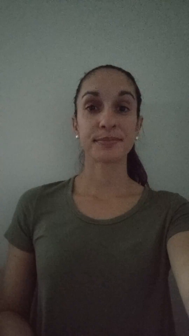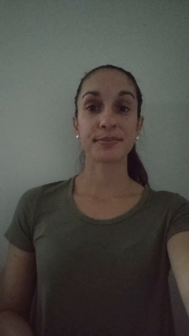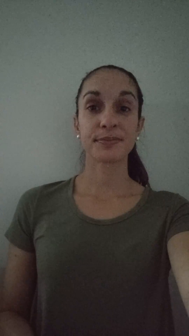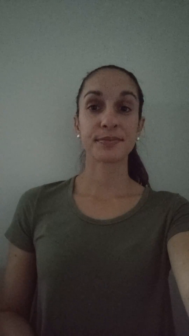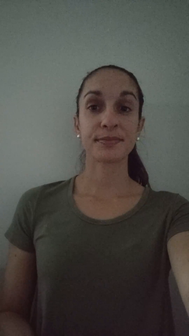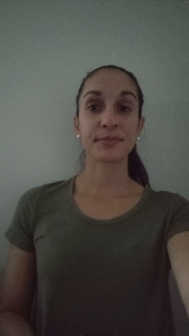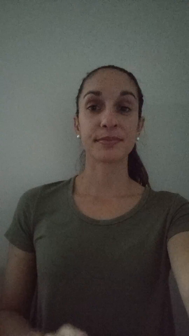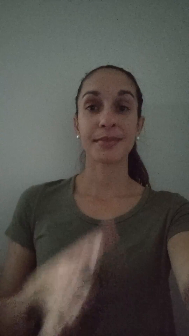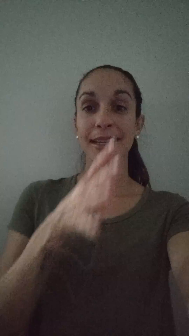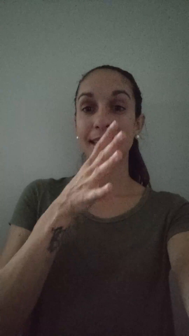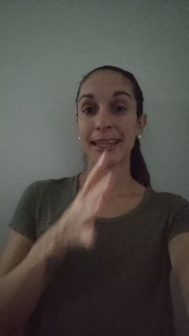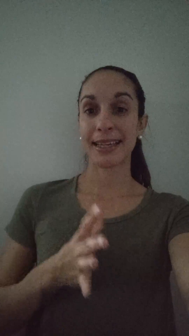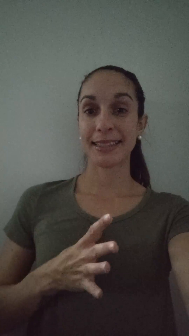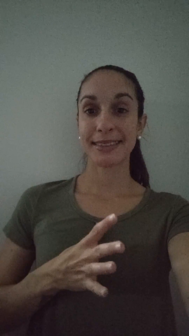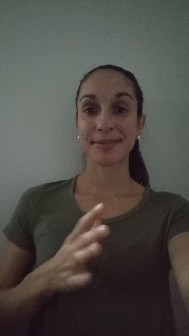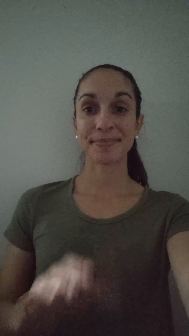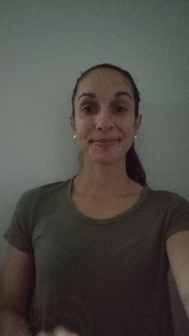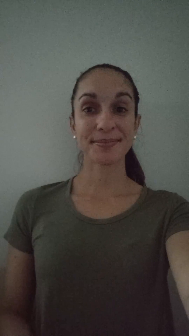lady